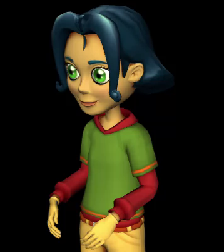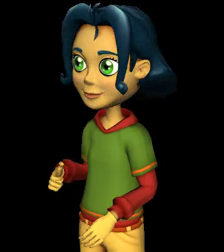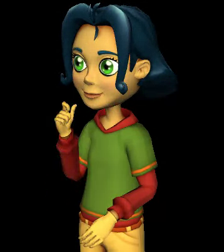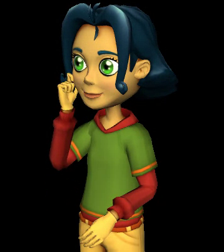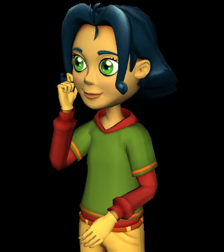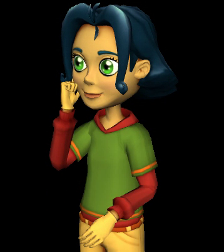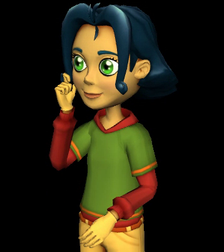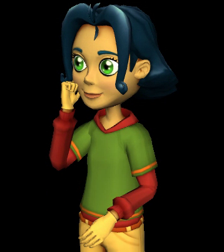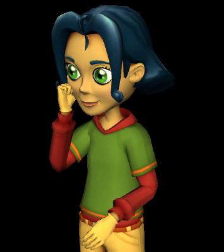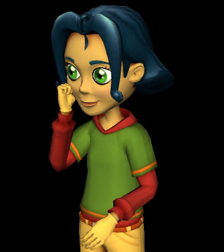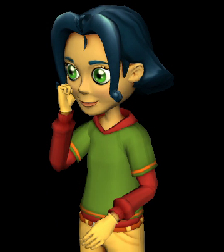بشرة